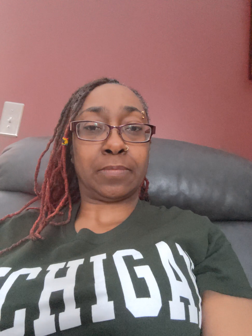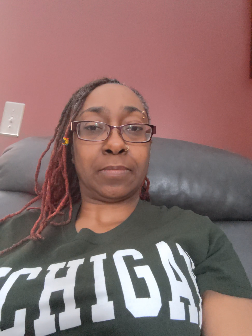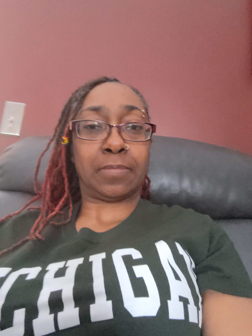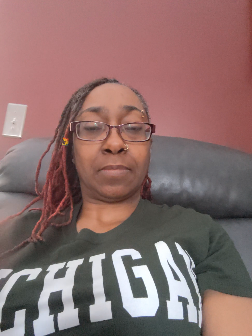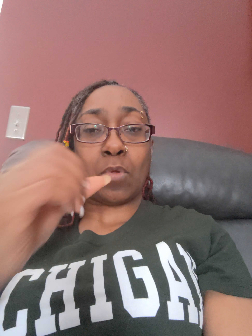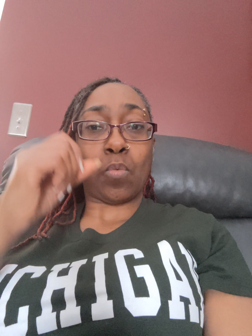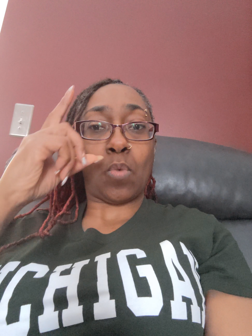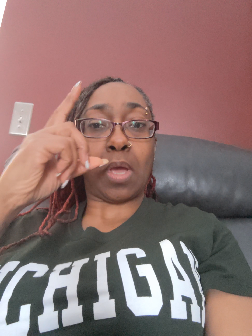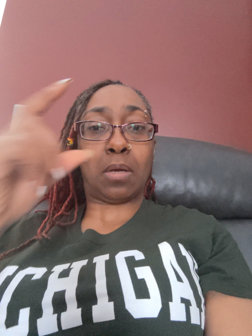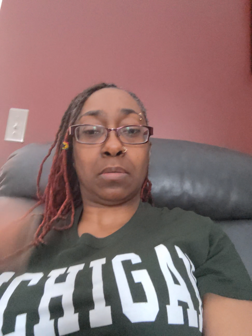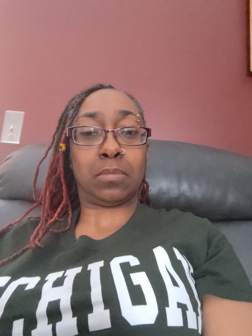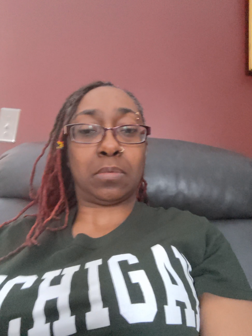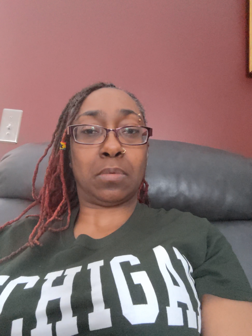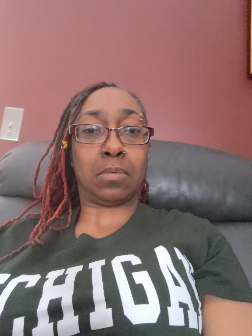awake